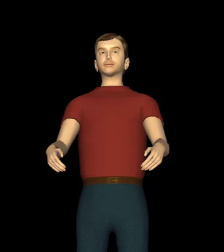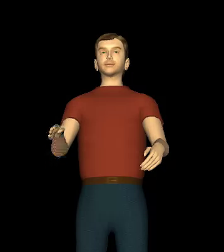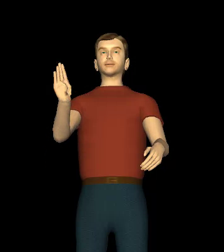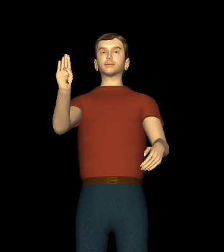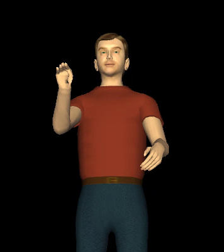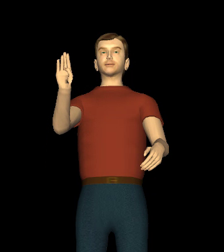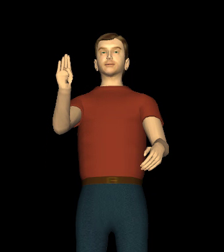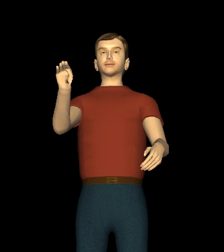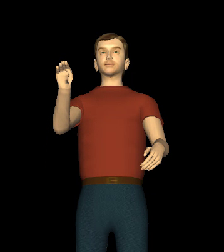أزرق